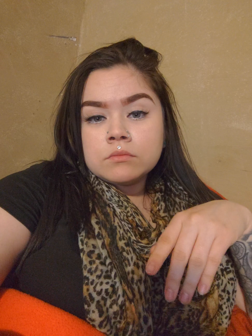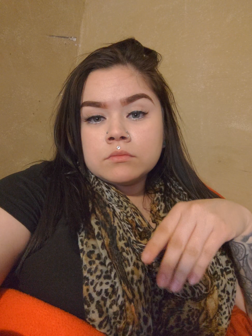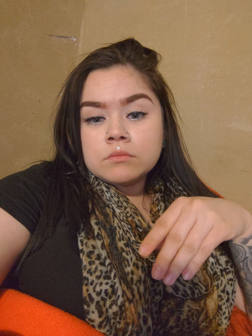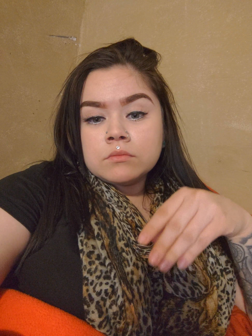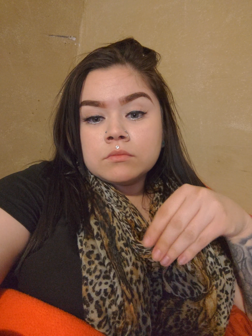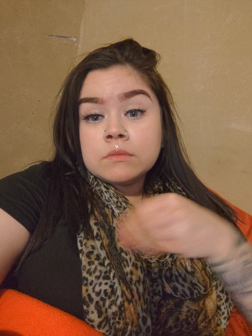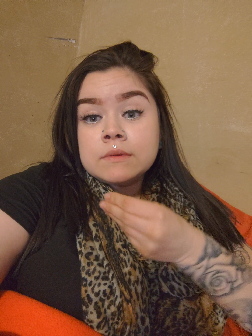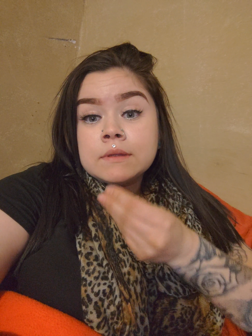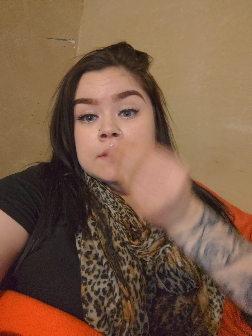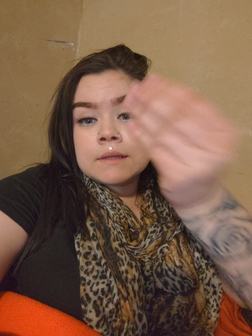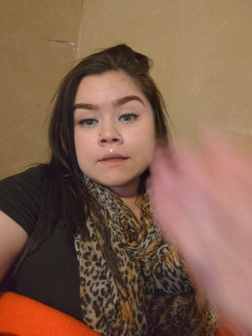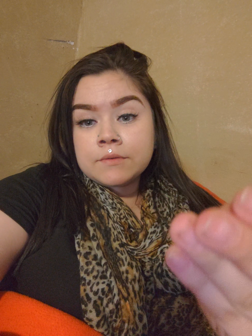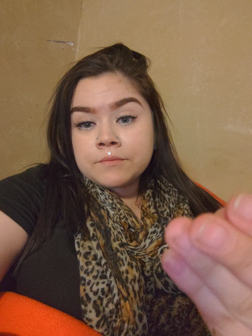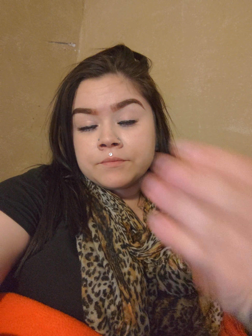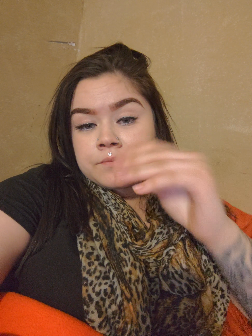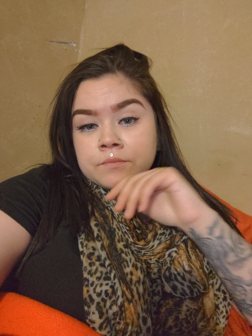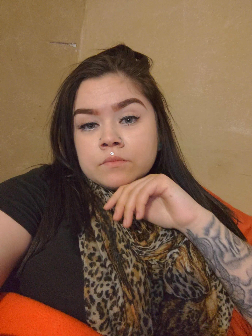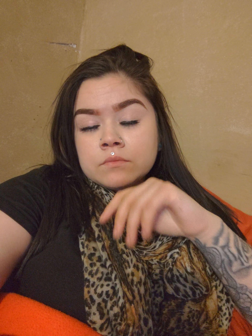give